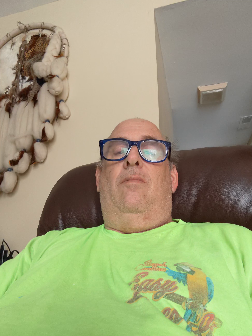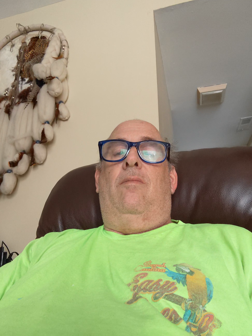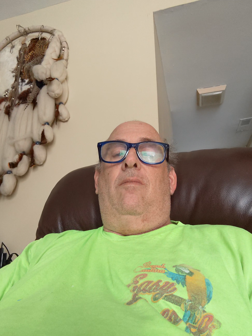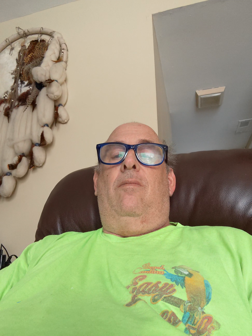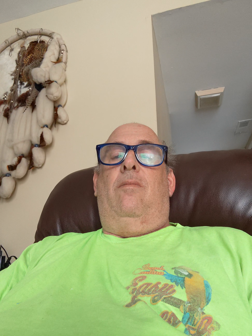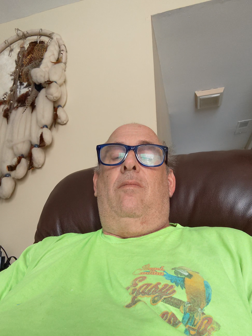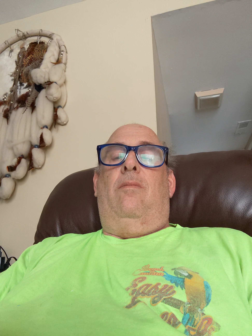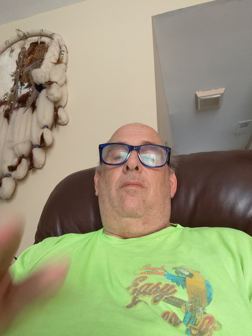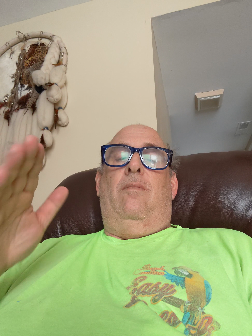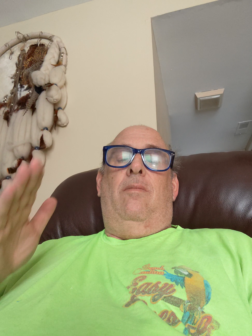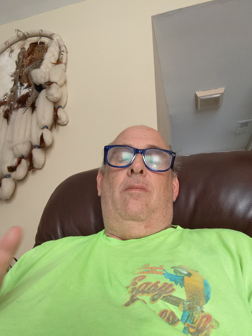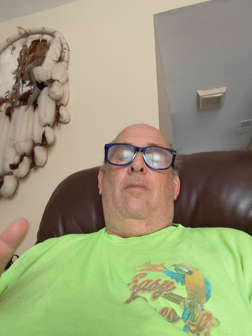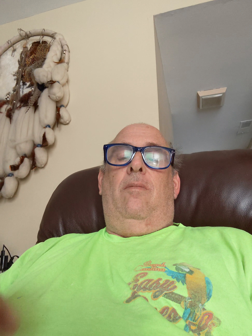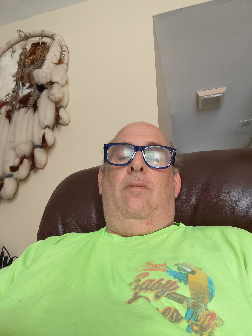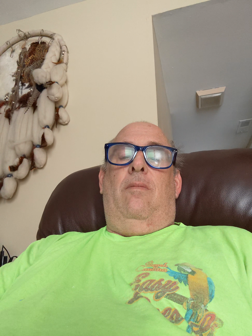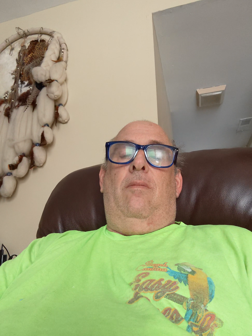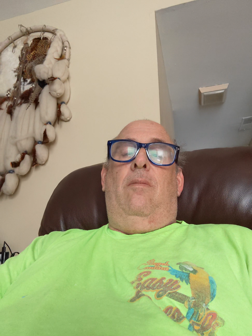beside